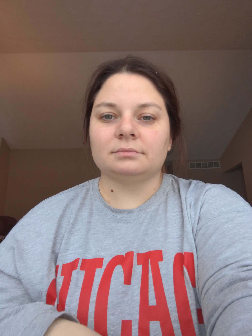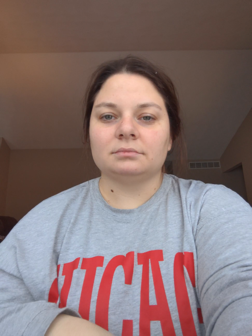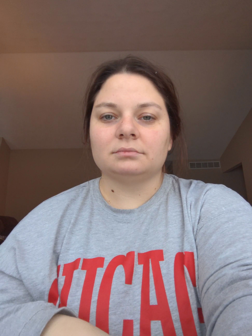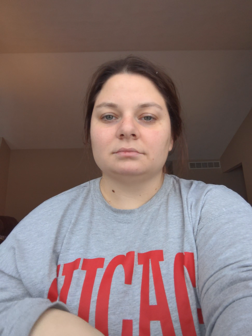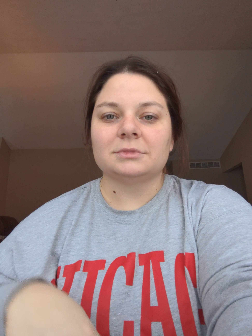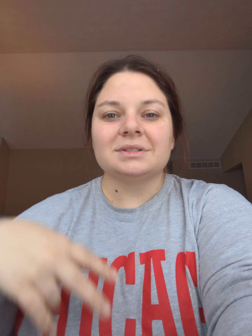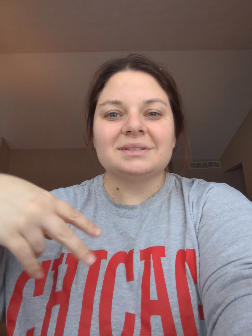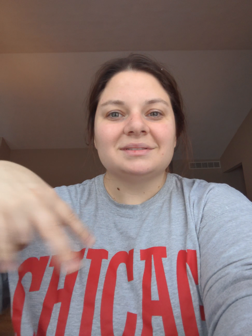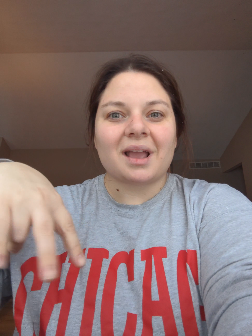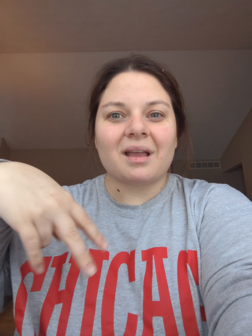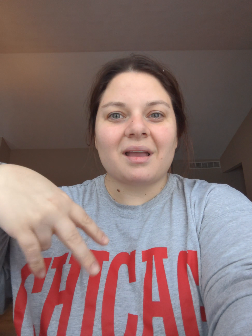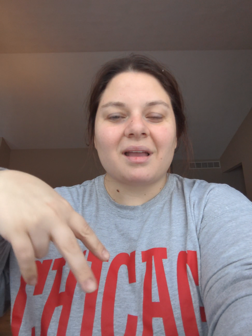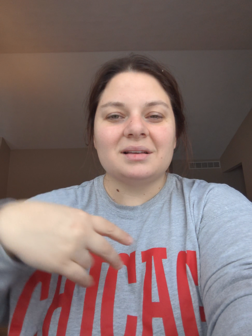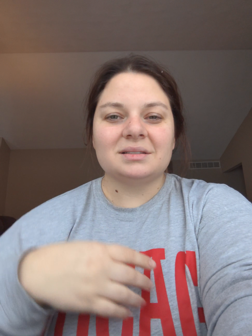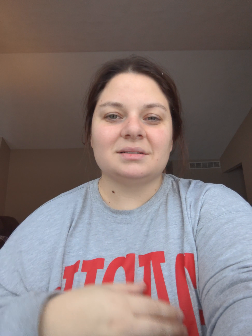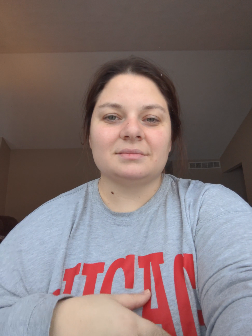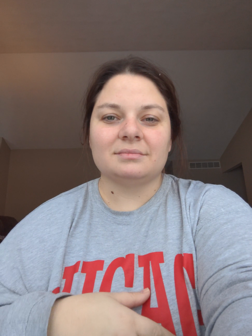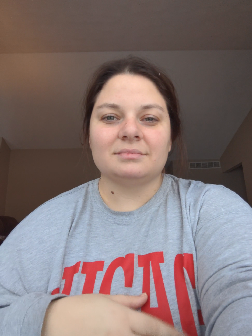dance